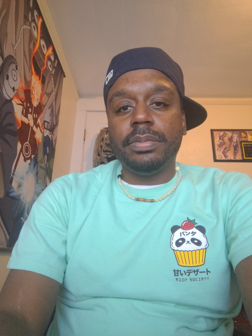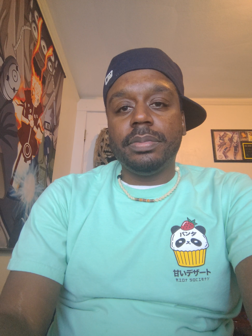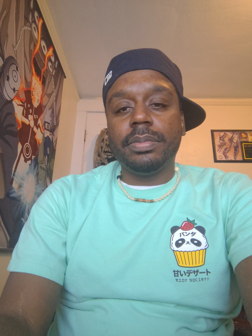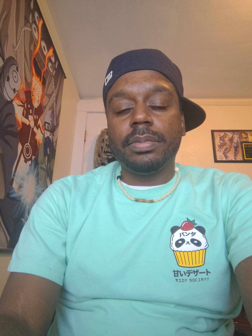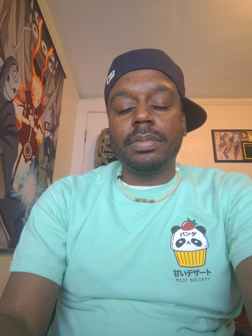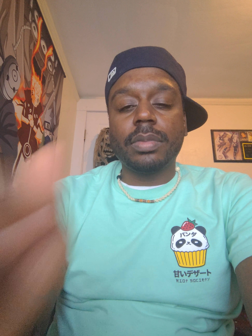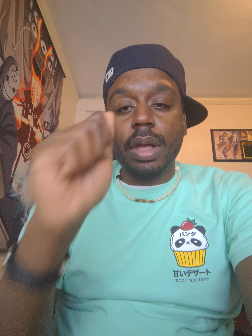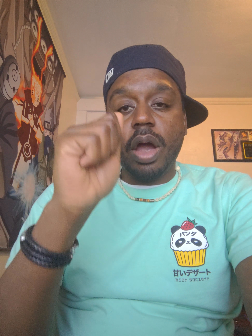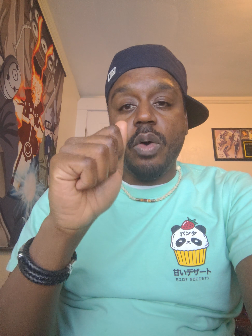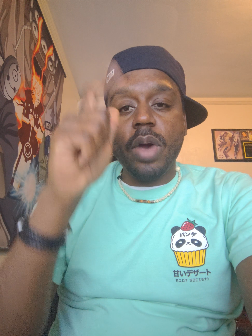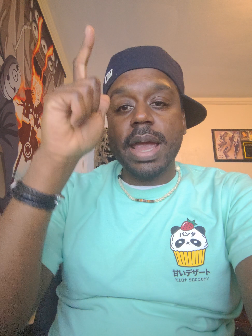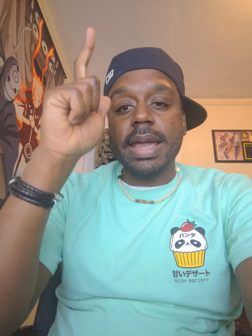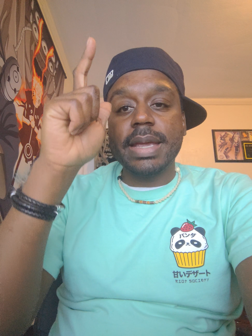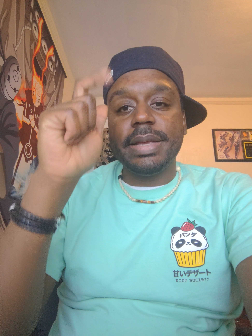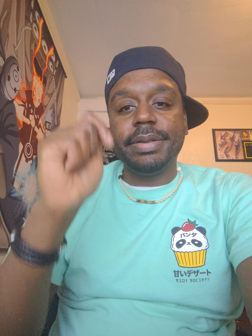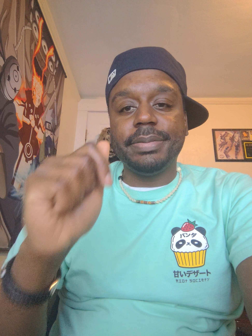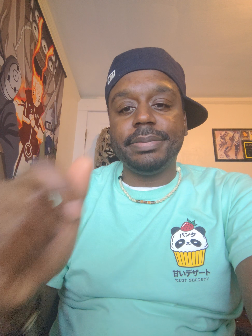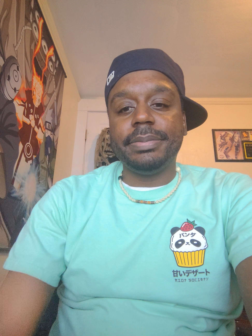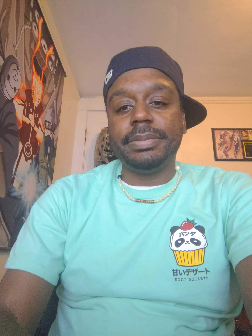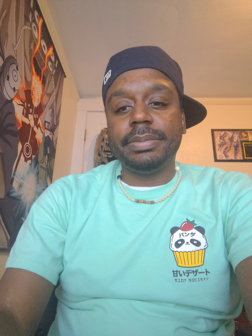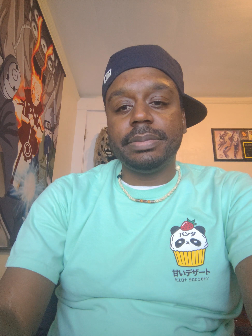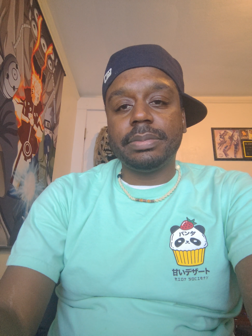awake